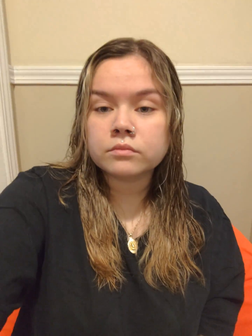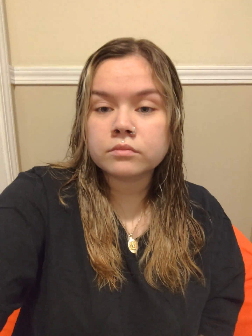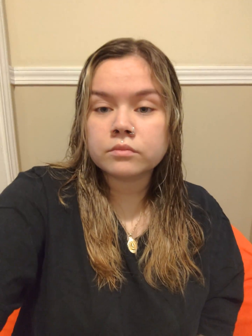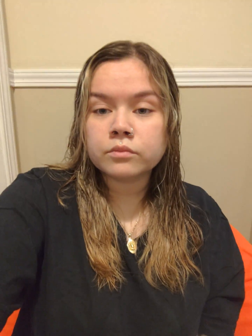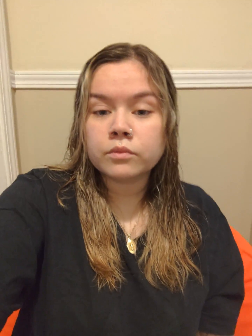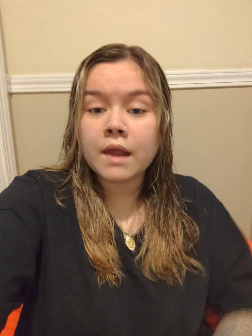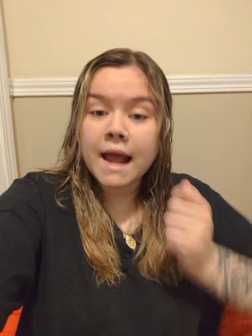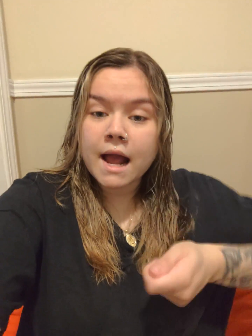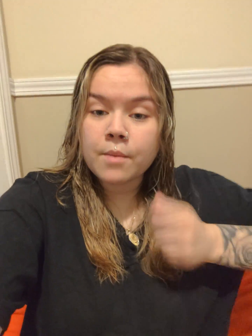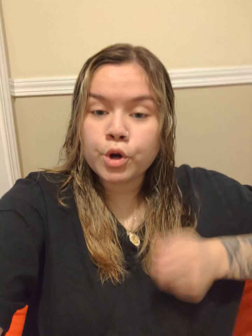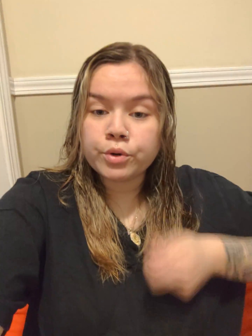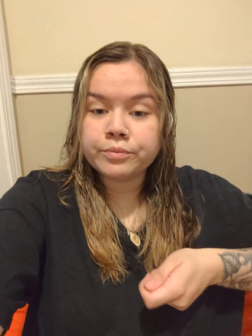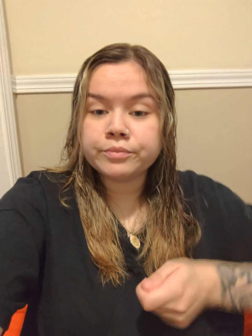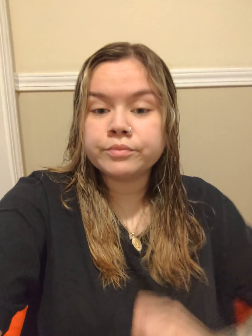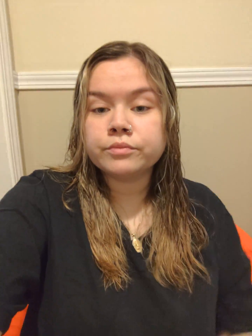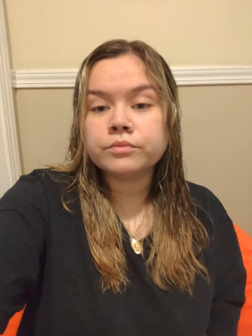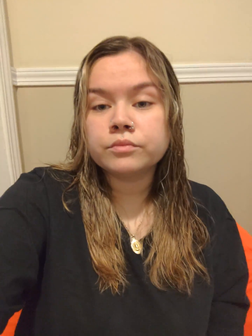hammer